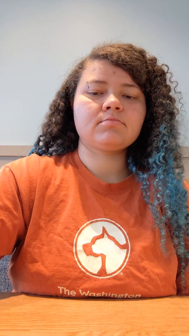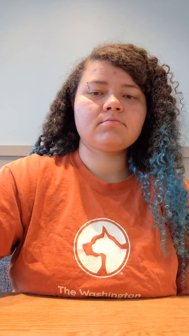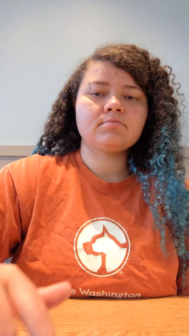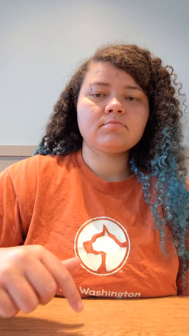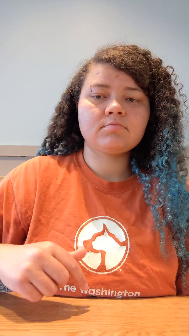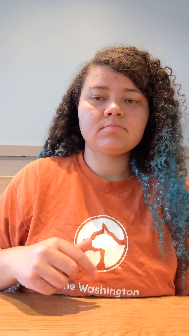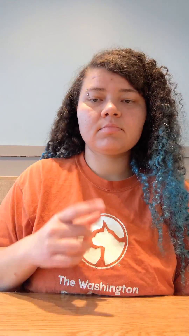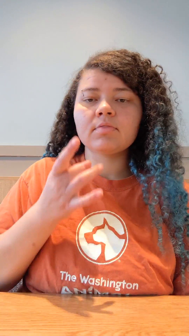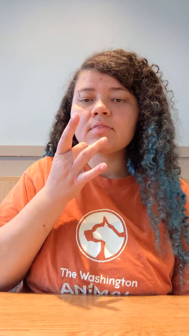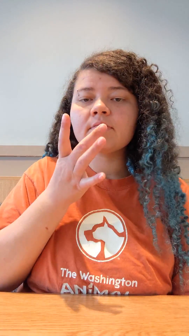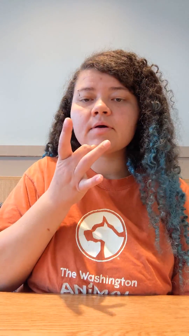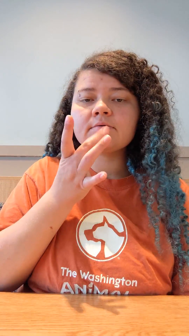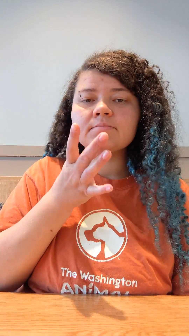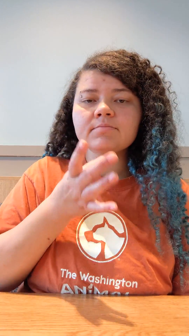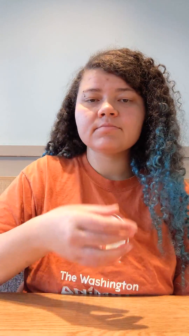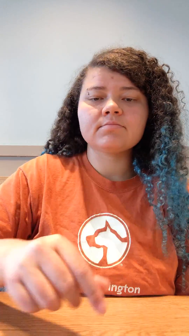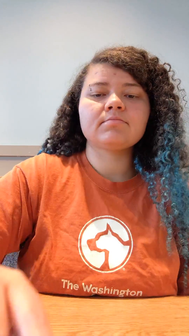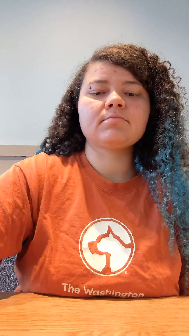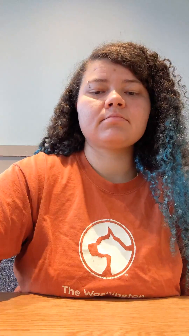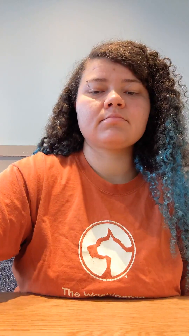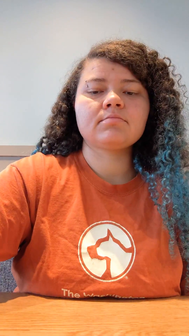light bulb